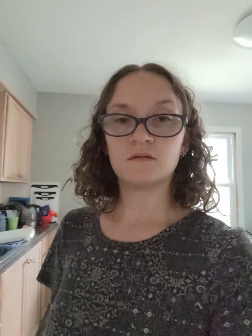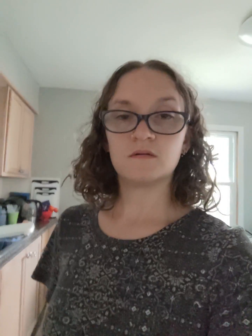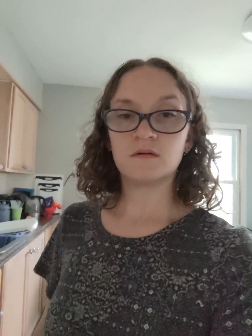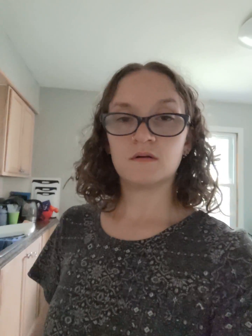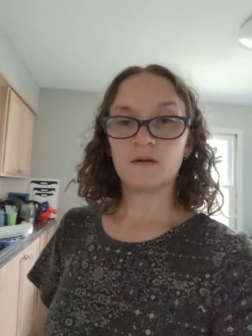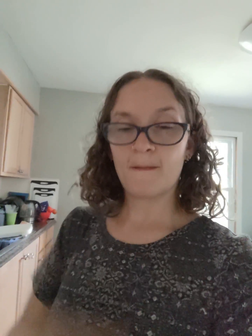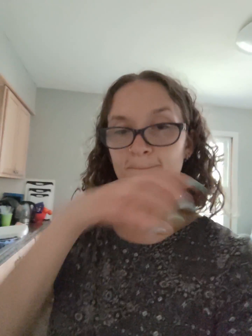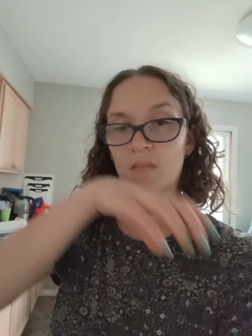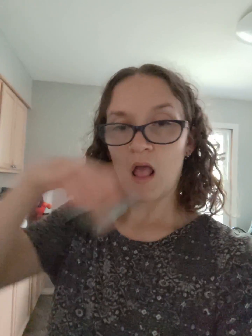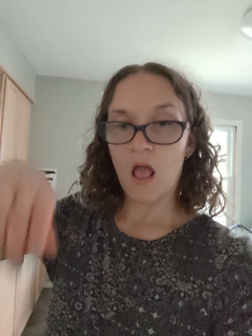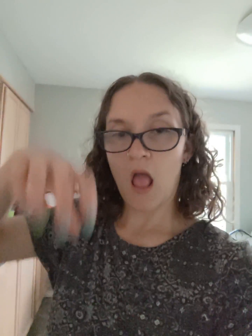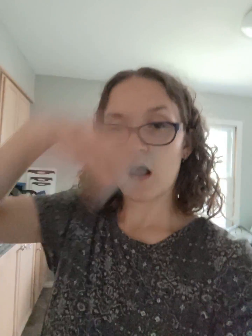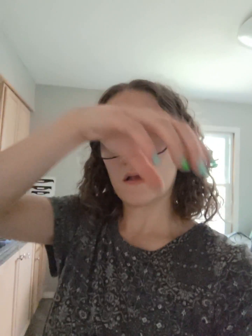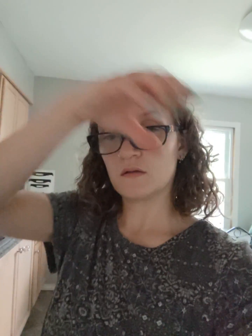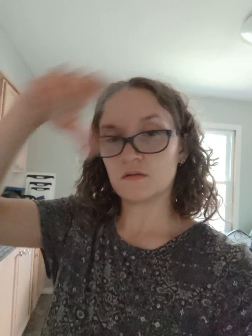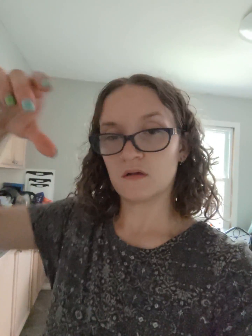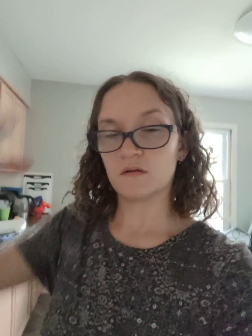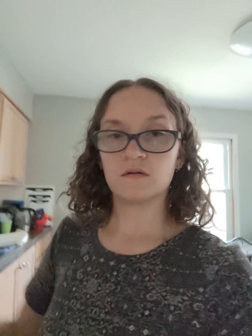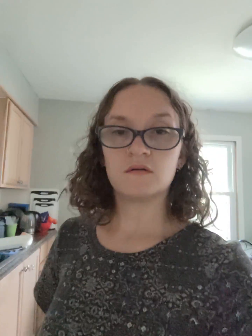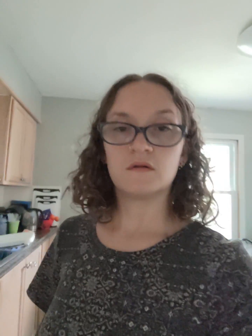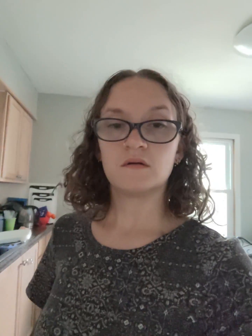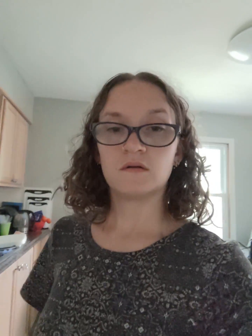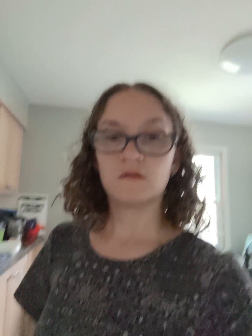block